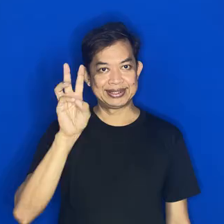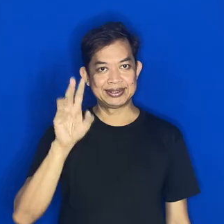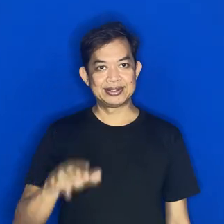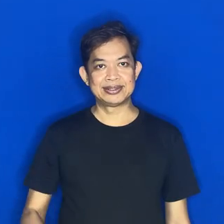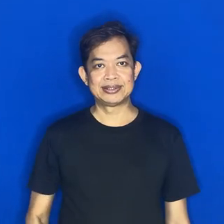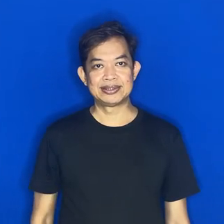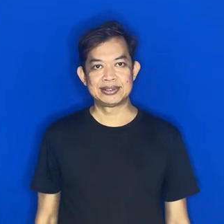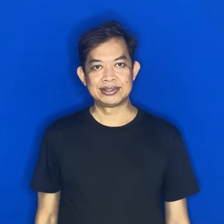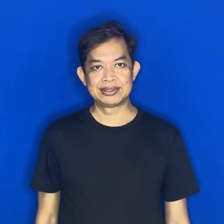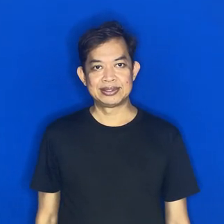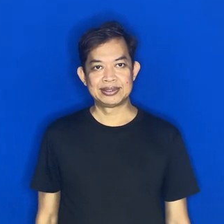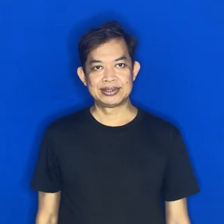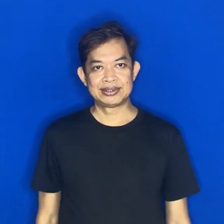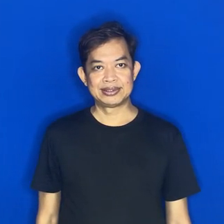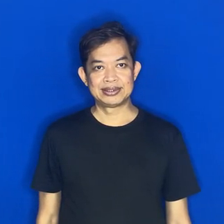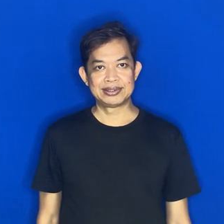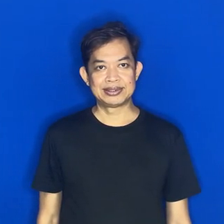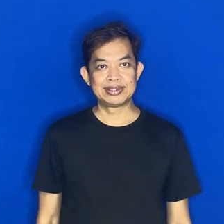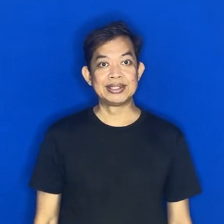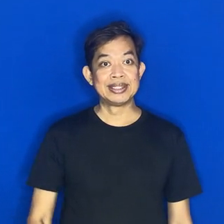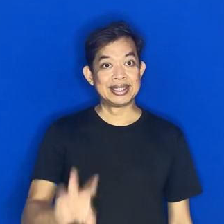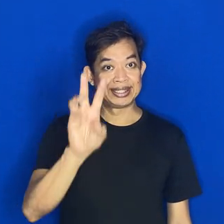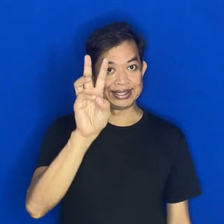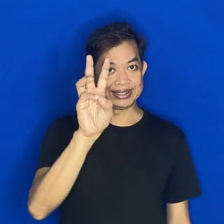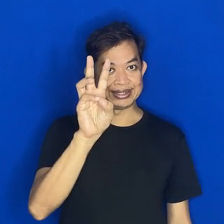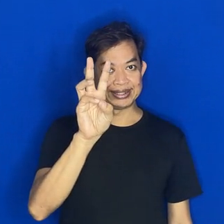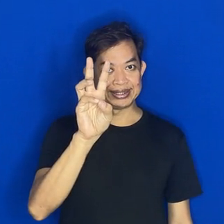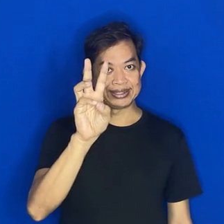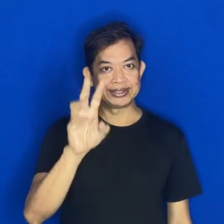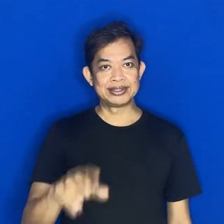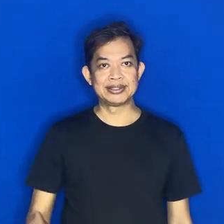eight